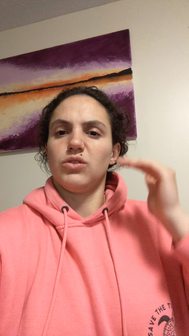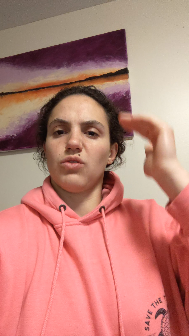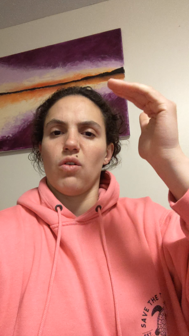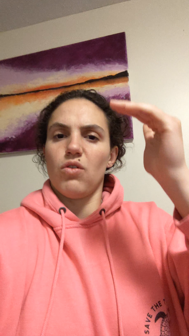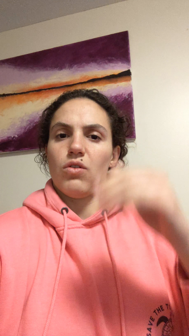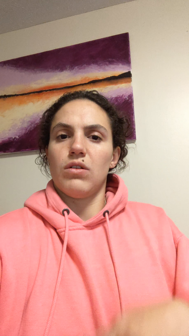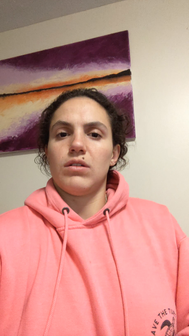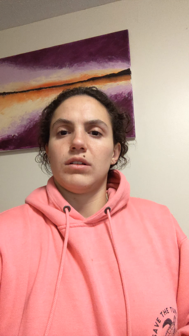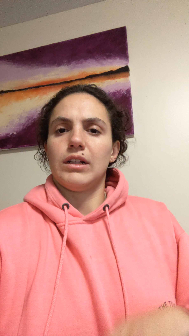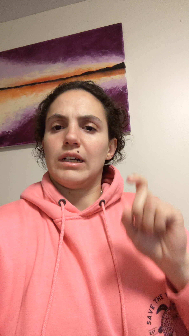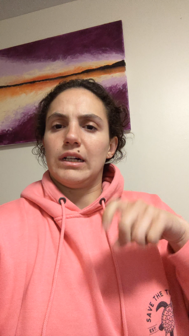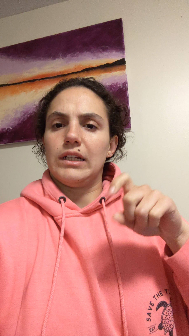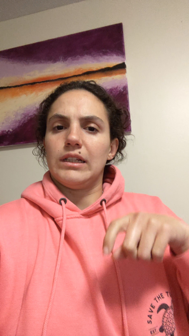need